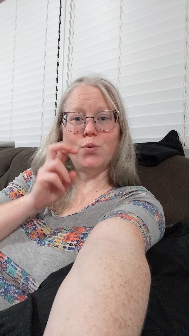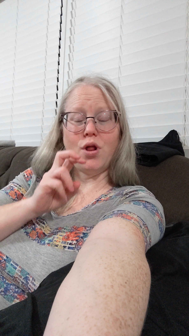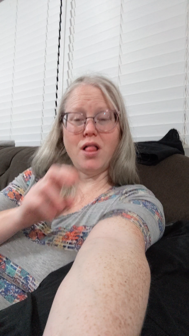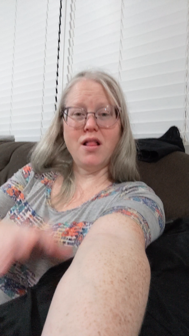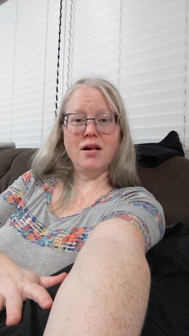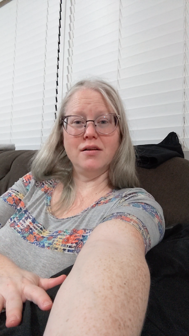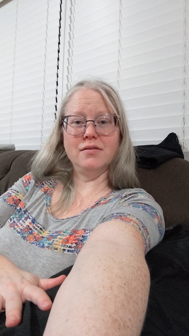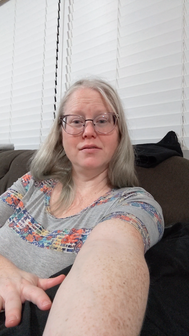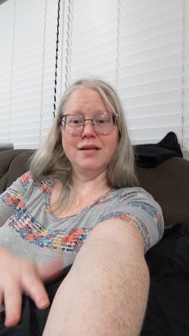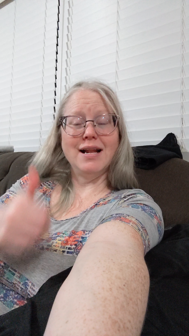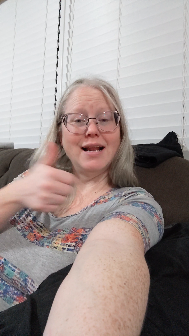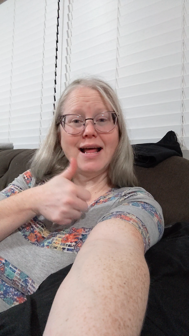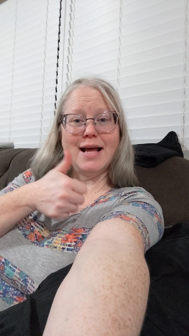game